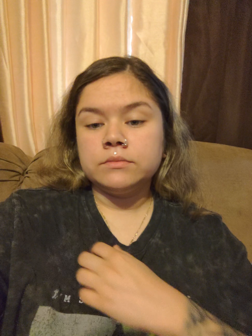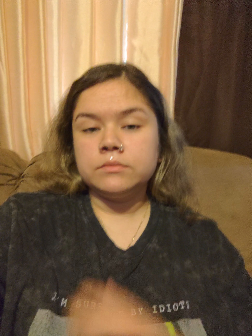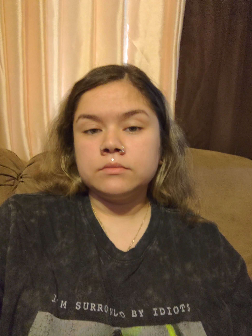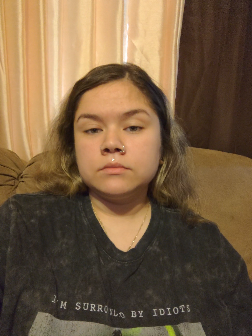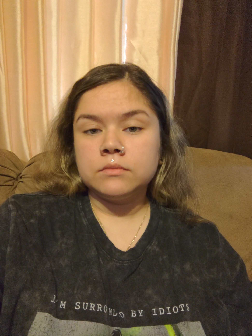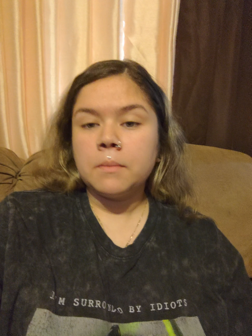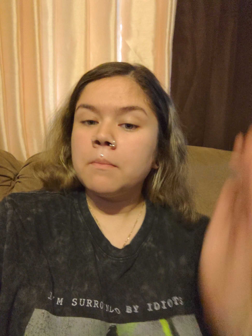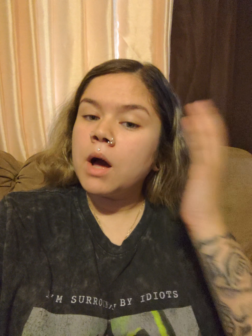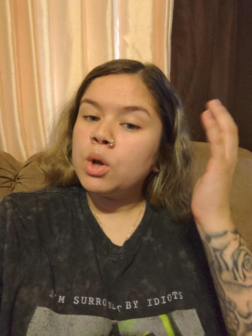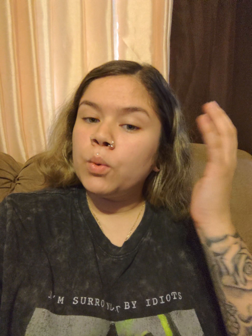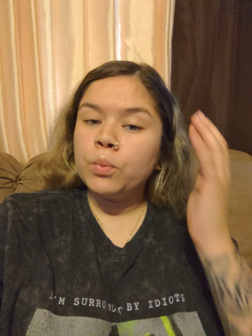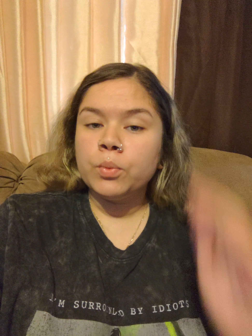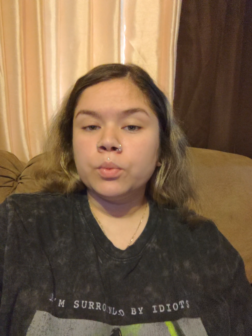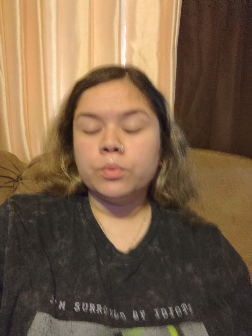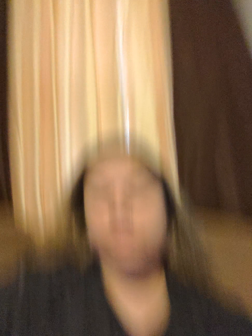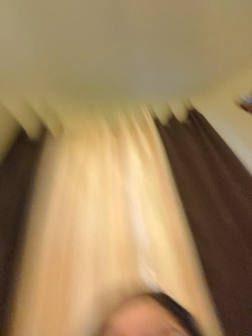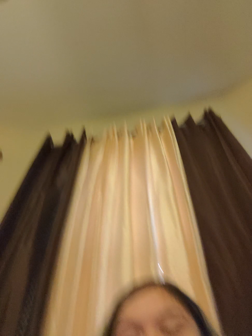pillow